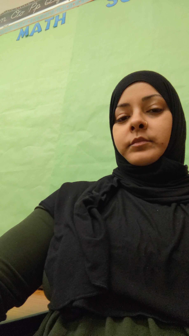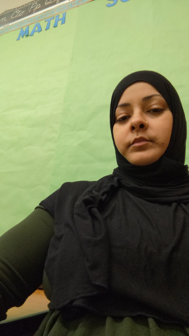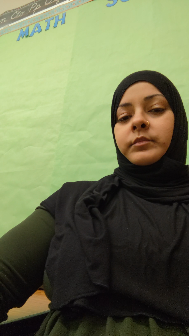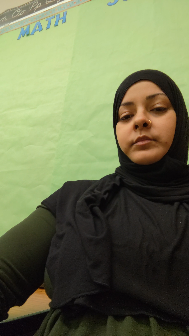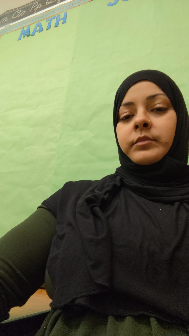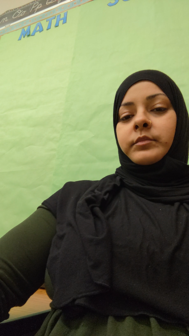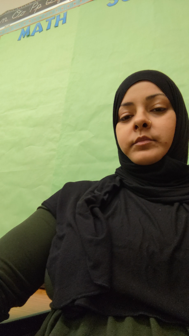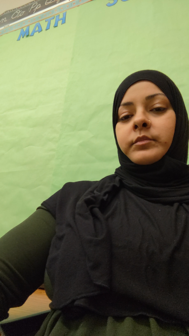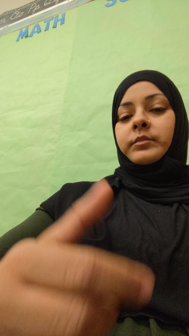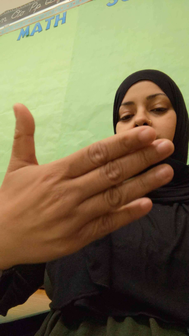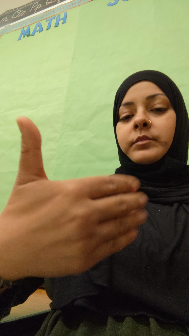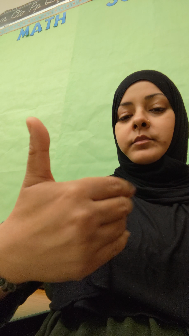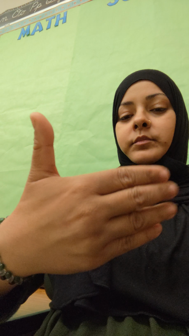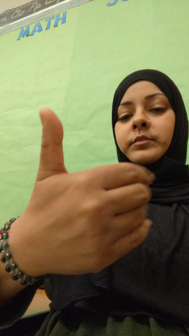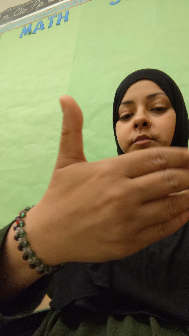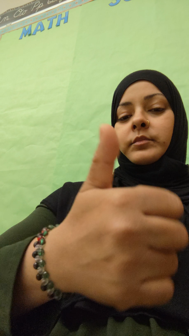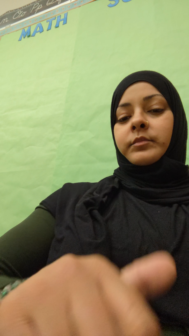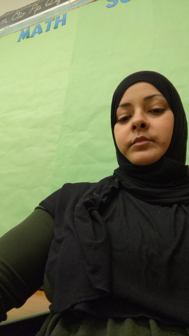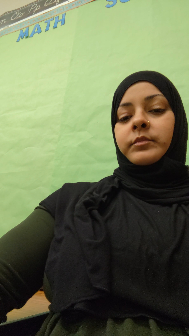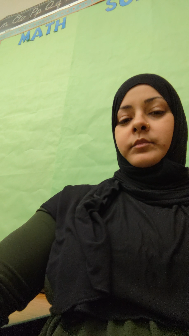butterfly